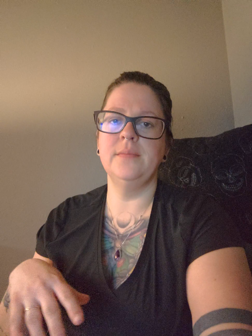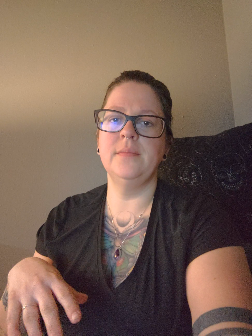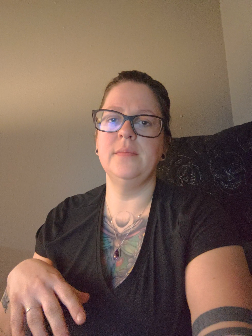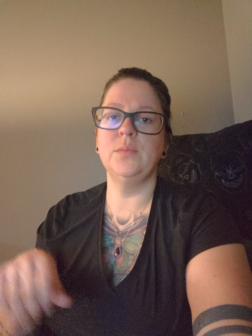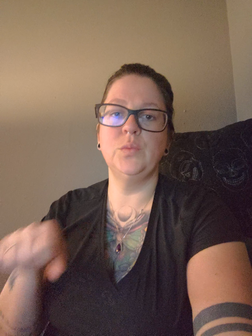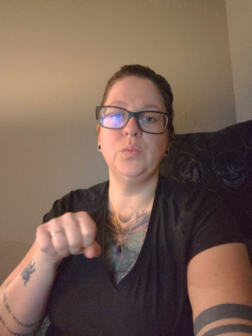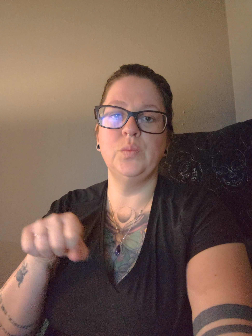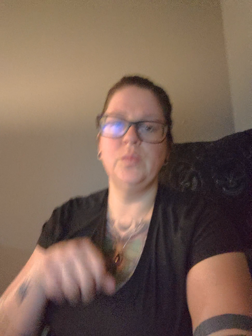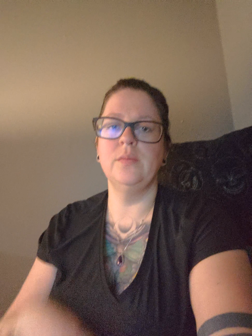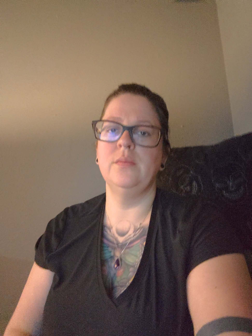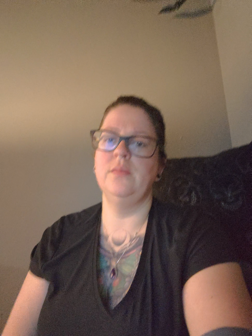shoe